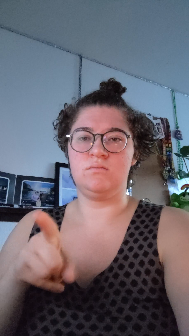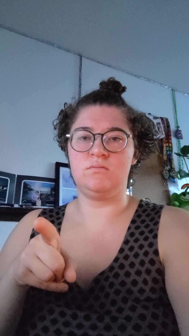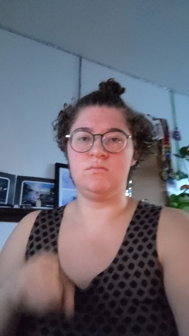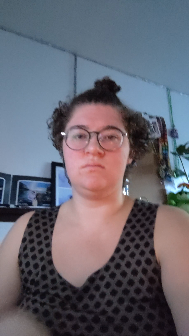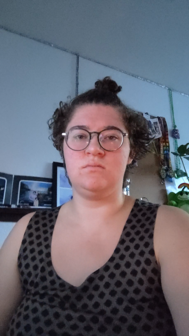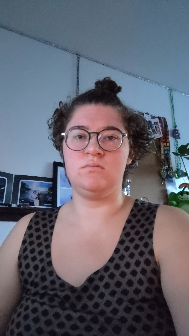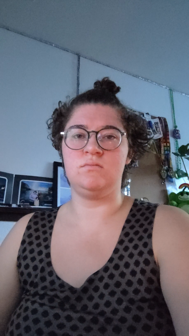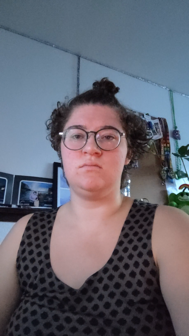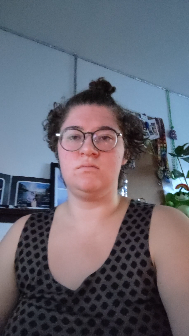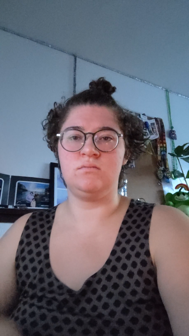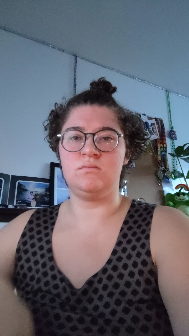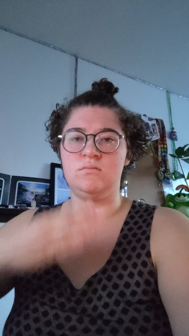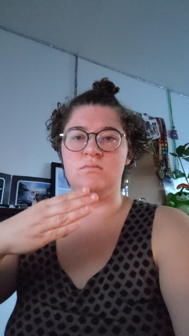kick